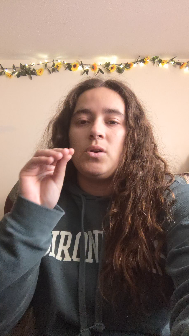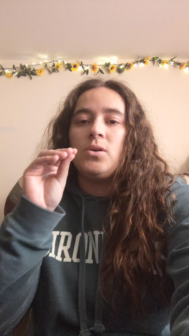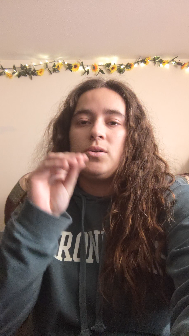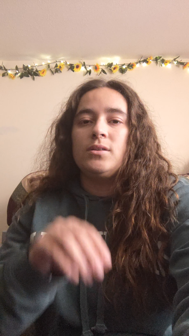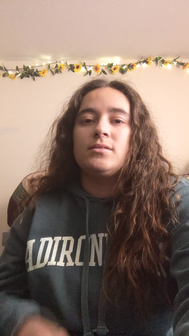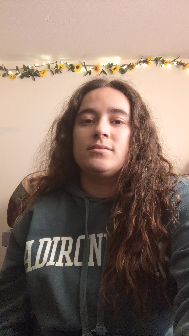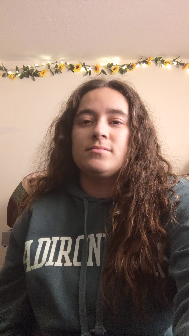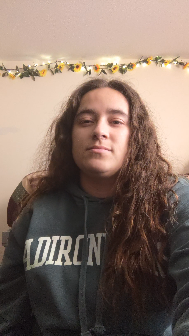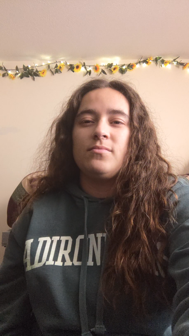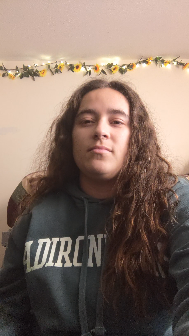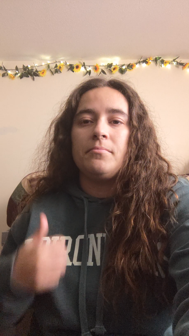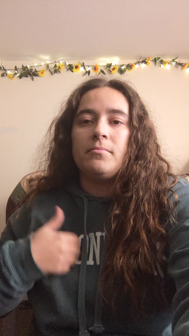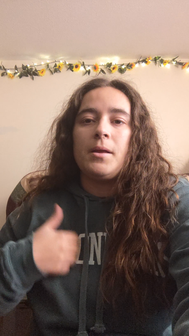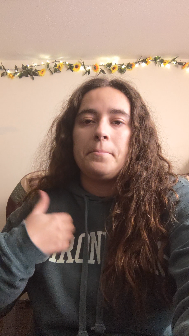bathtub